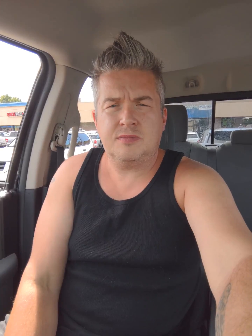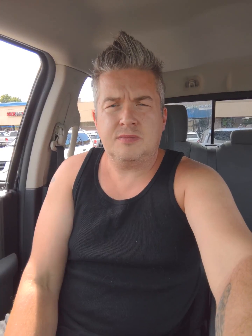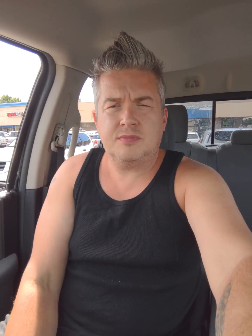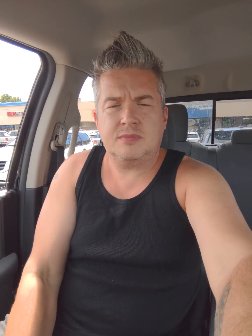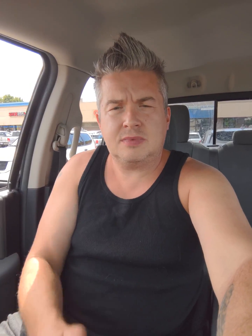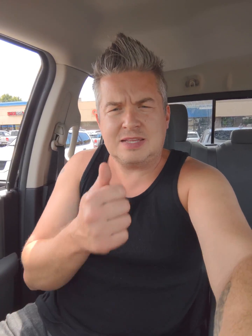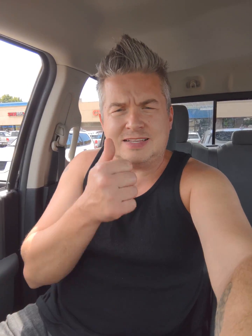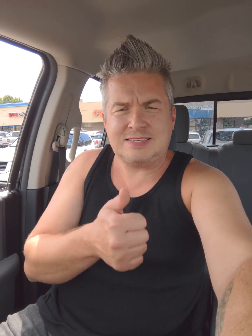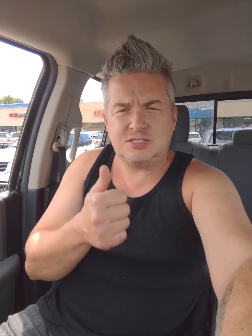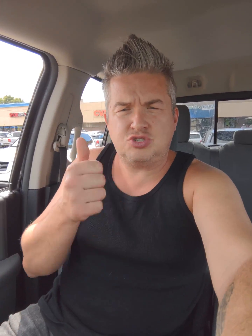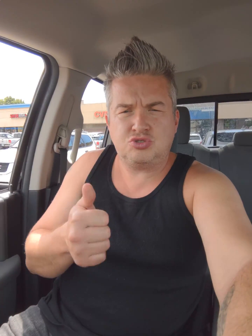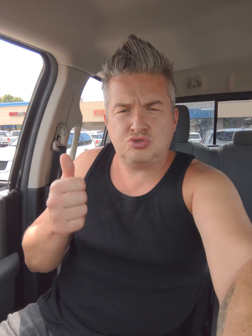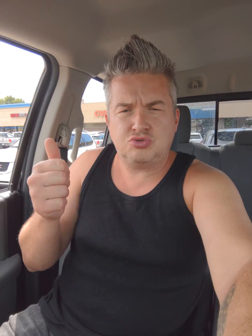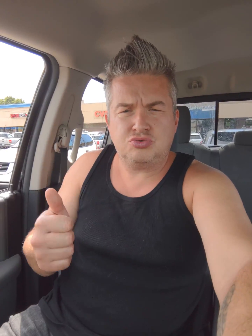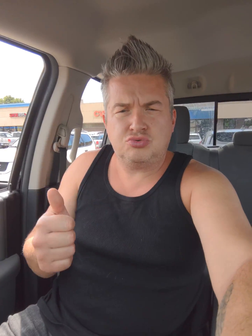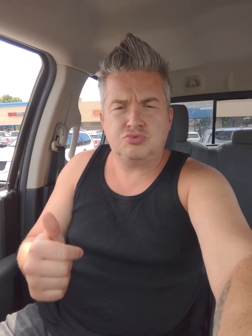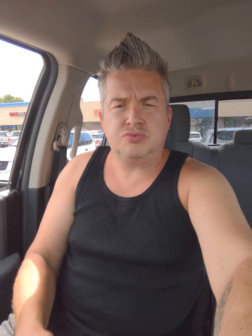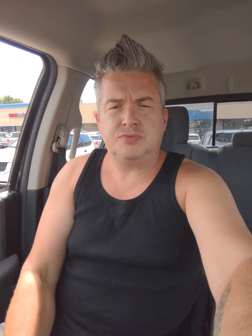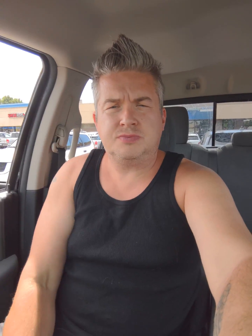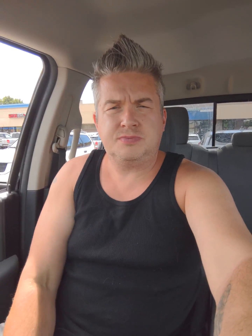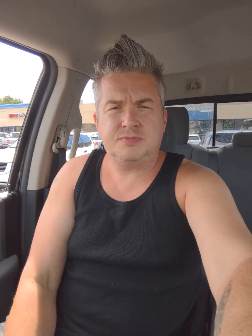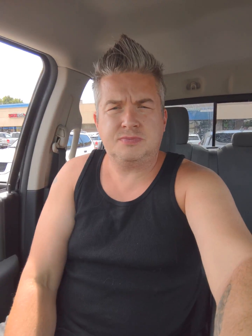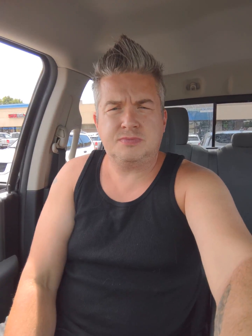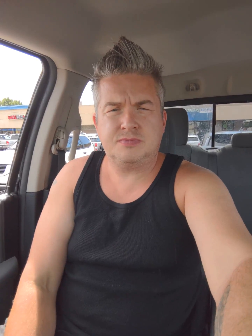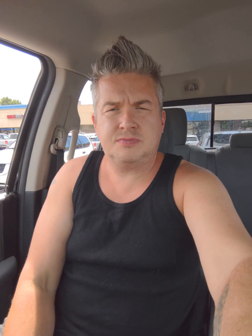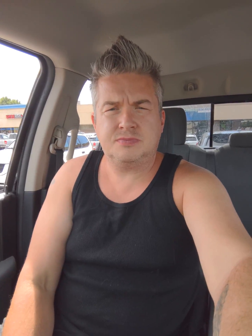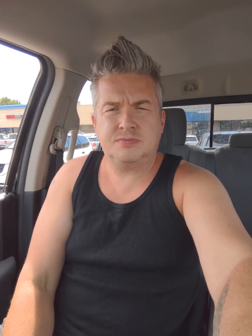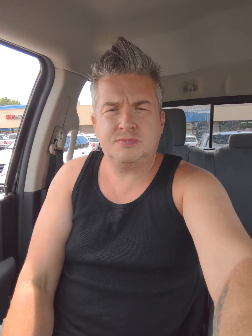each